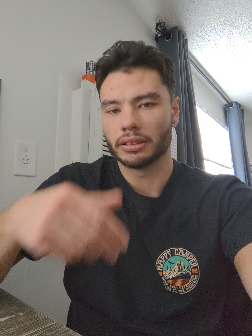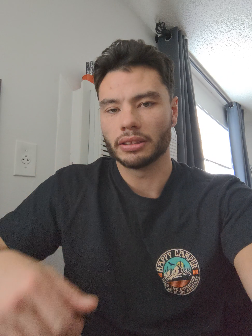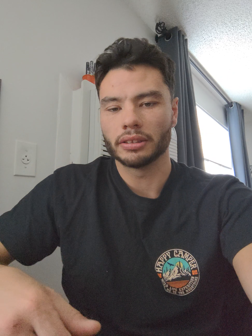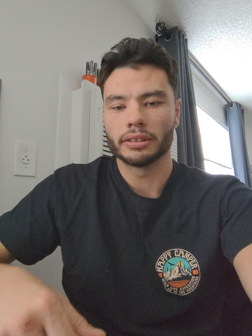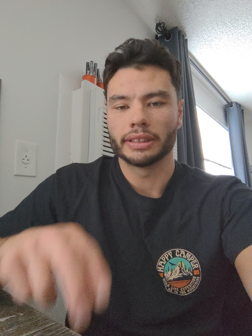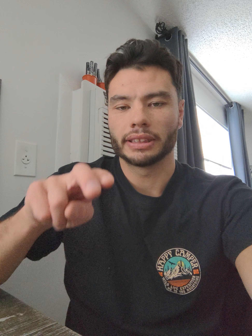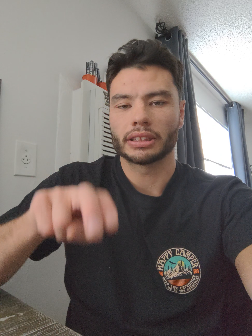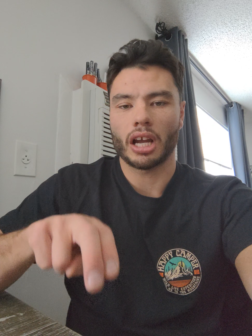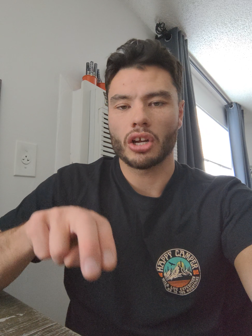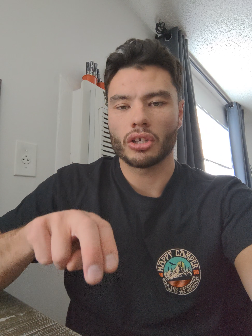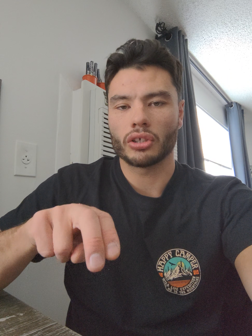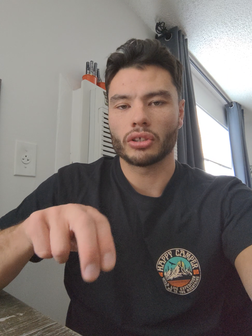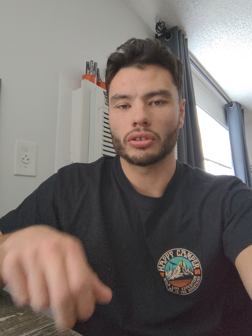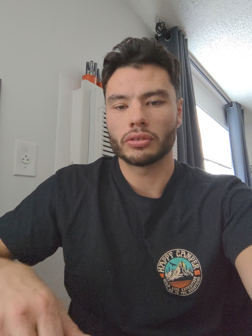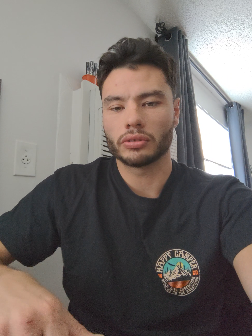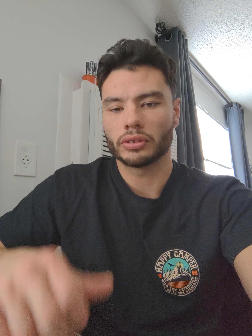chair